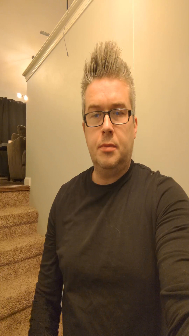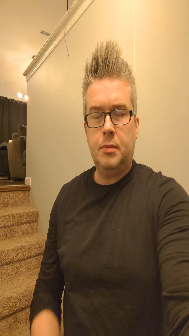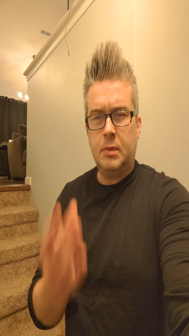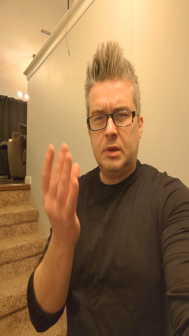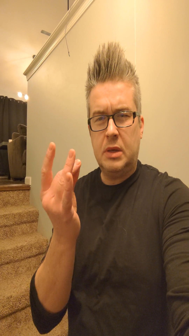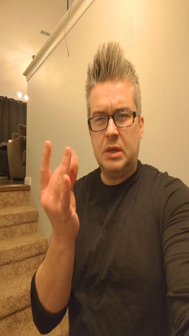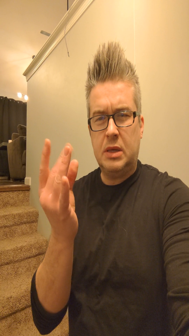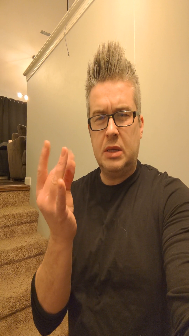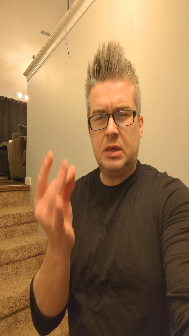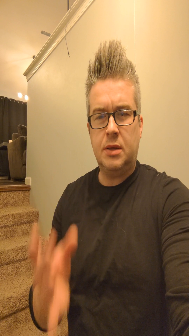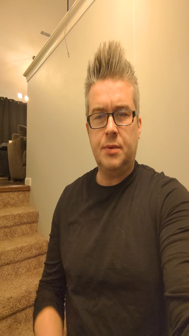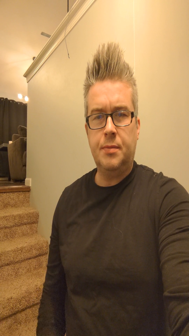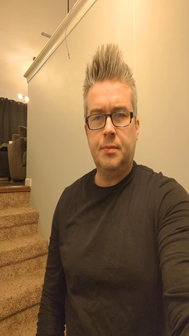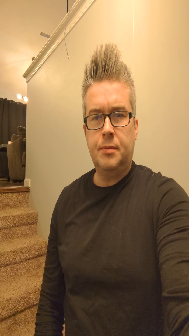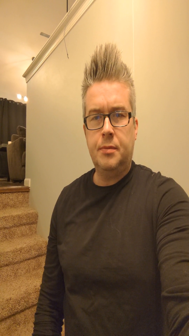sticky